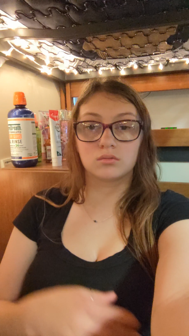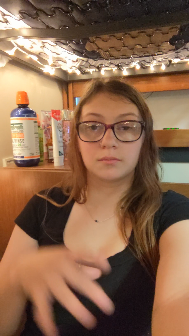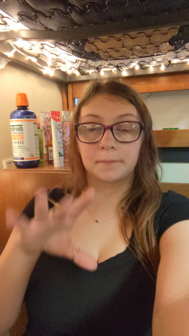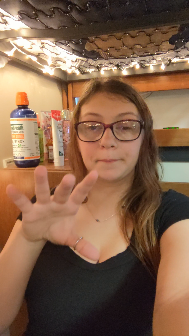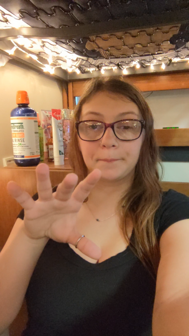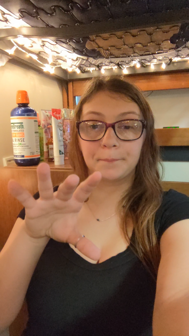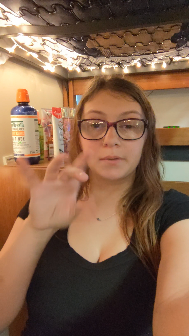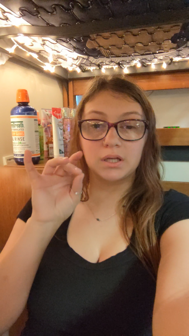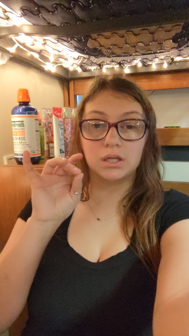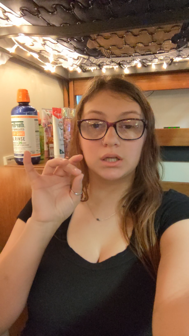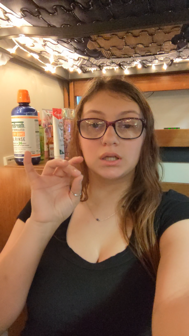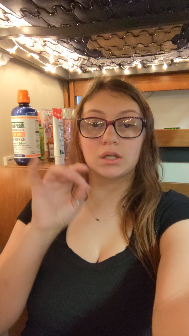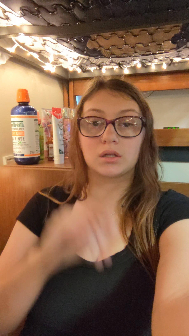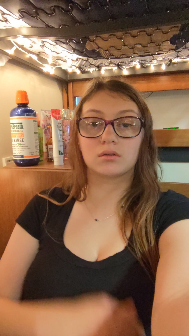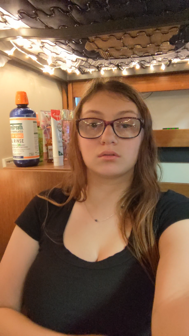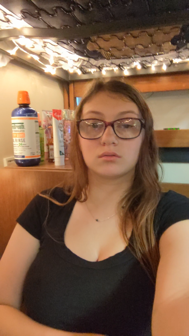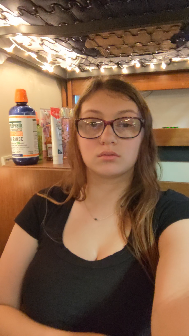pick